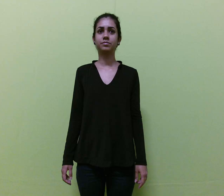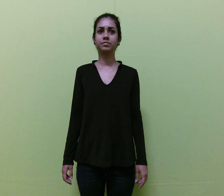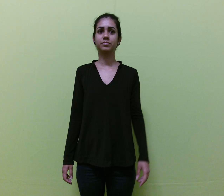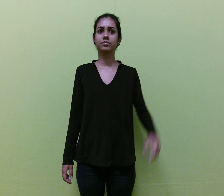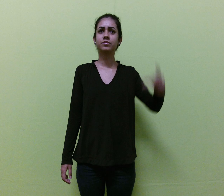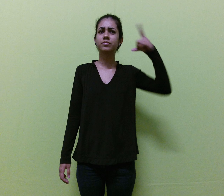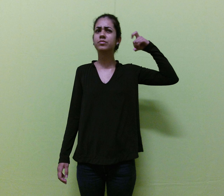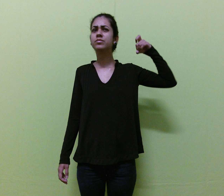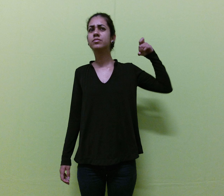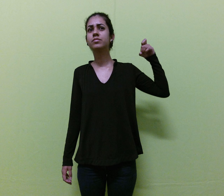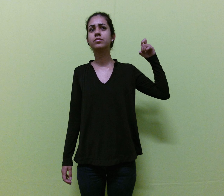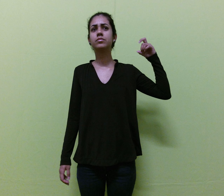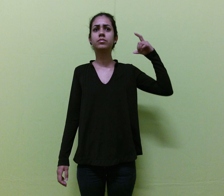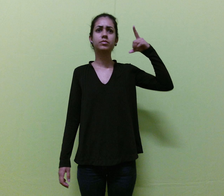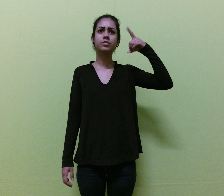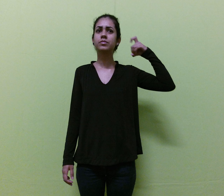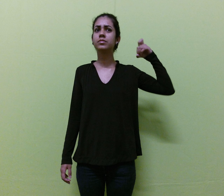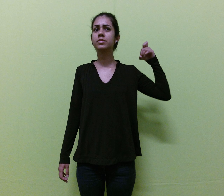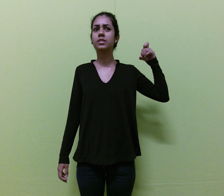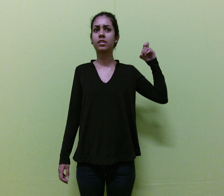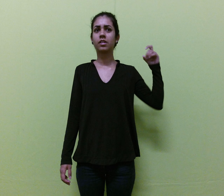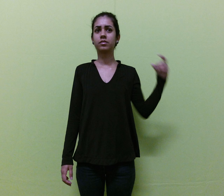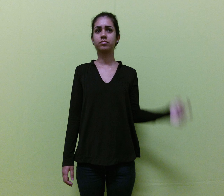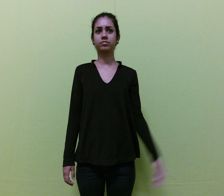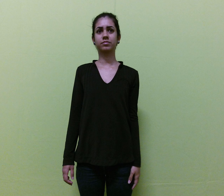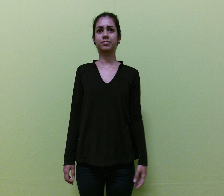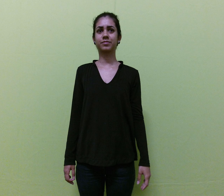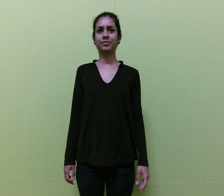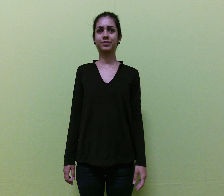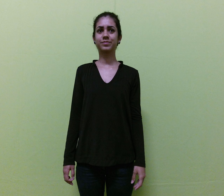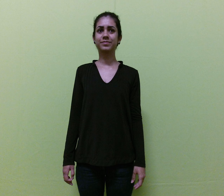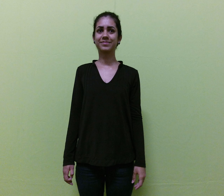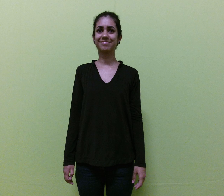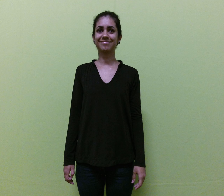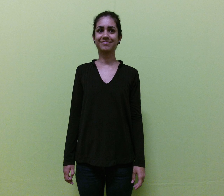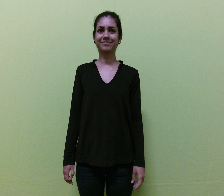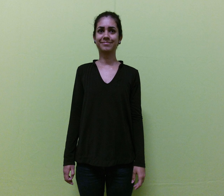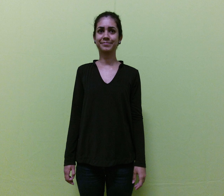barulho